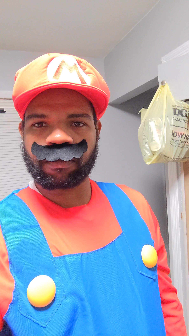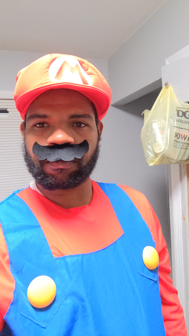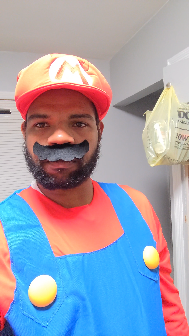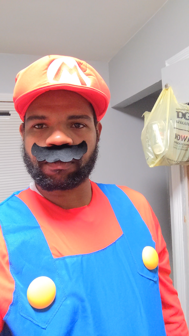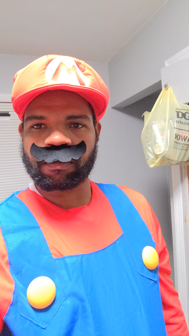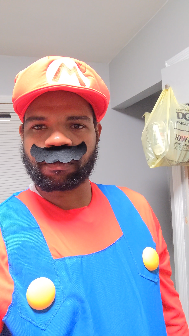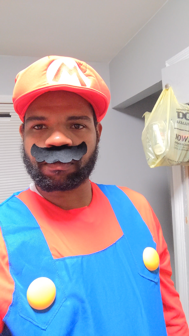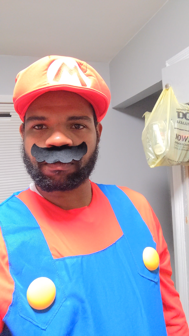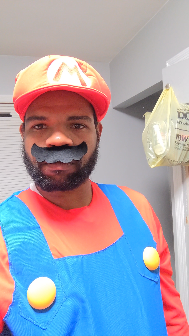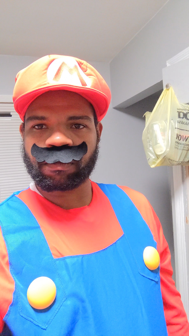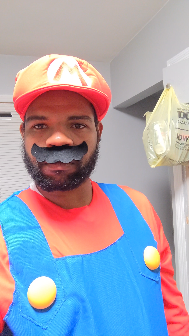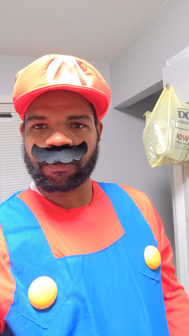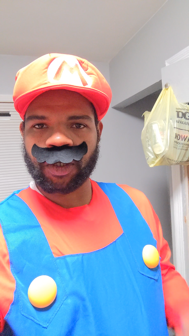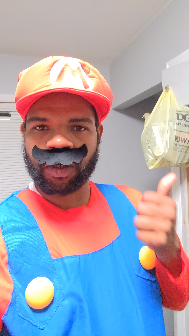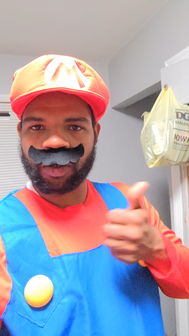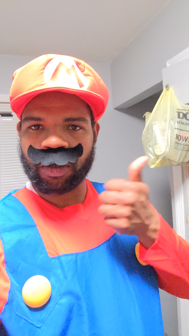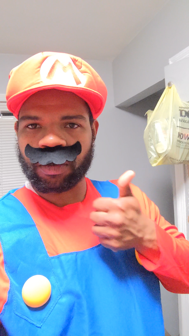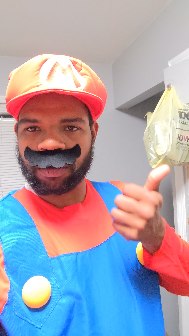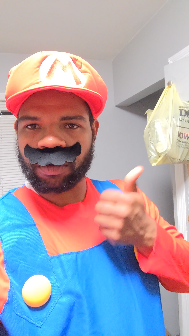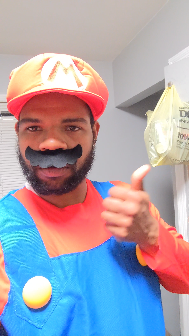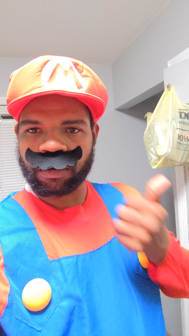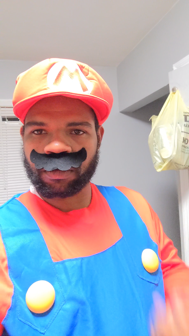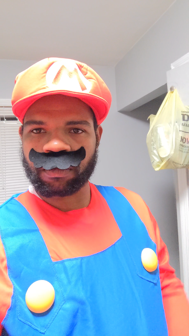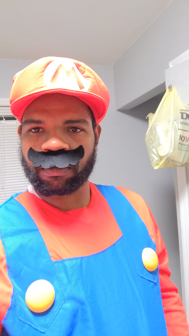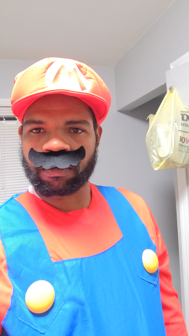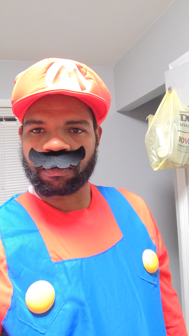chase